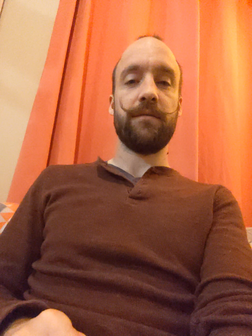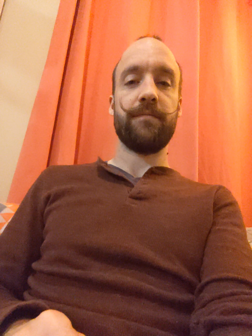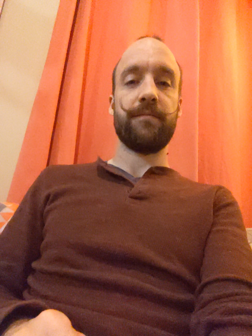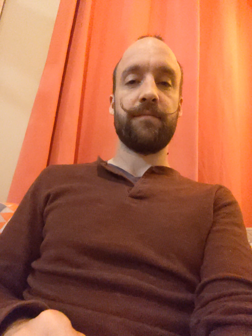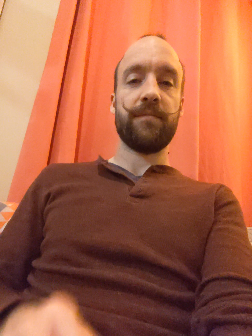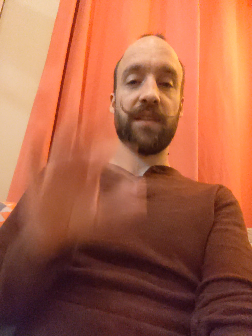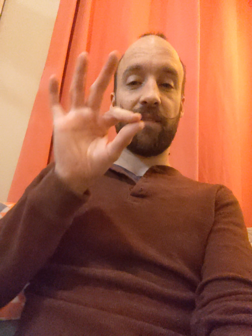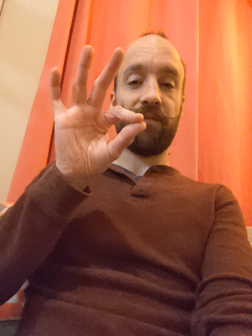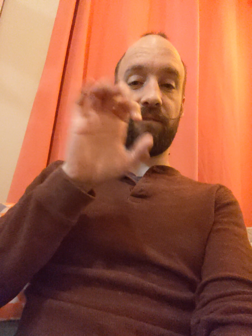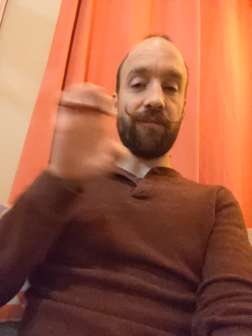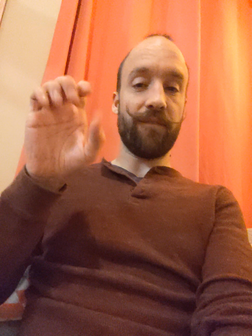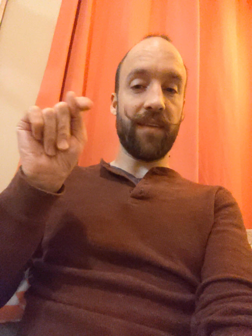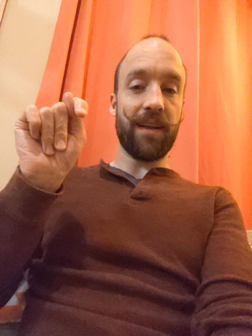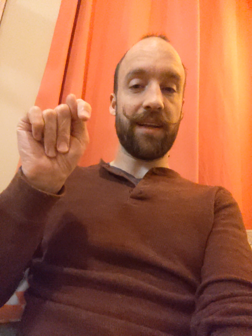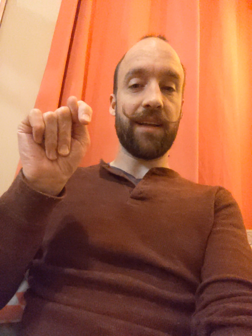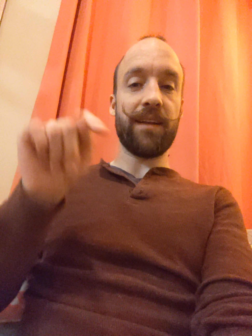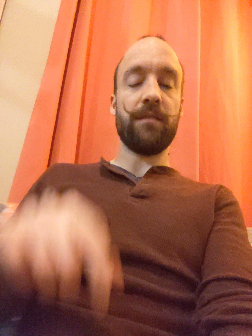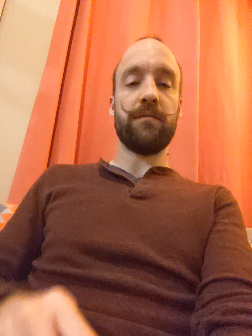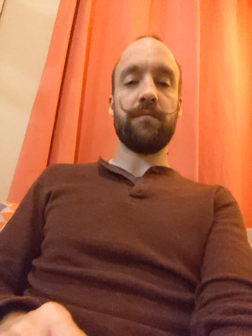feet